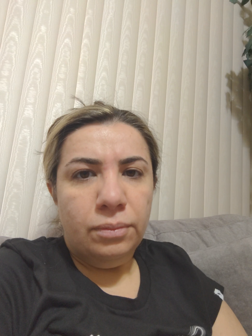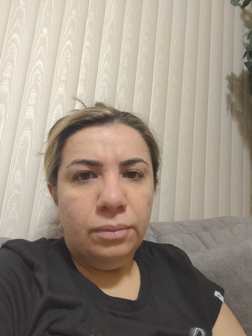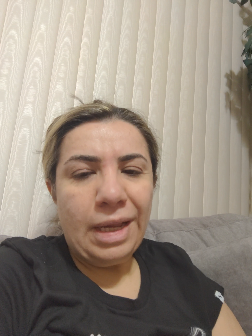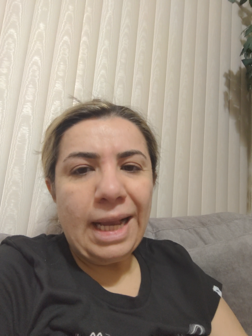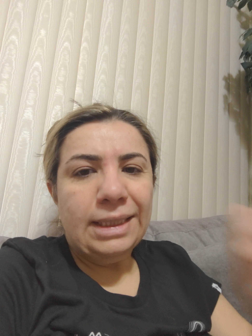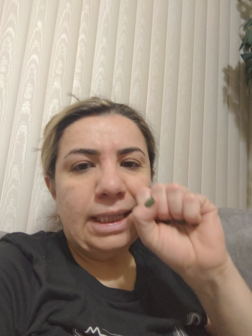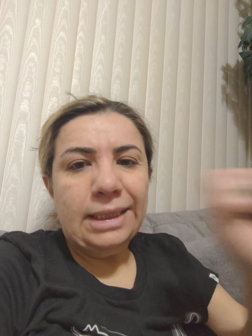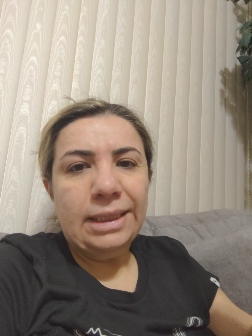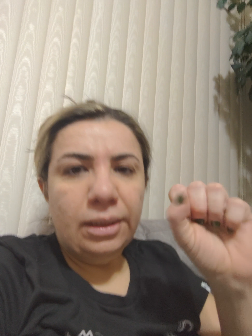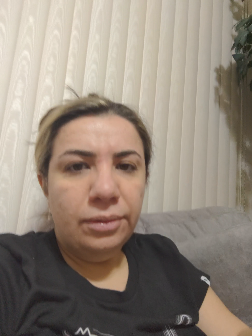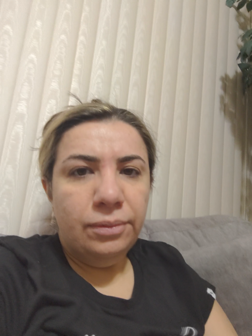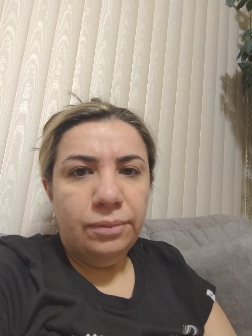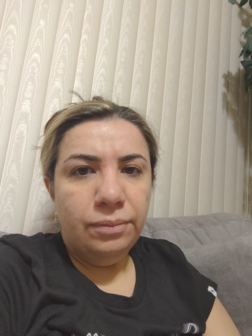carrot